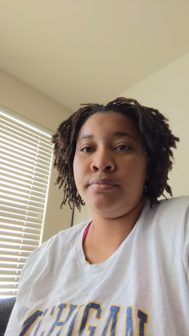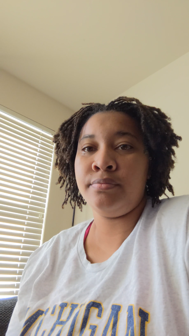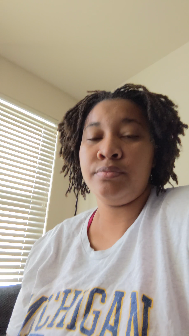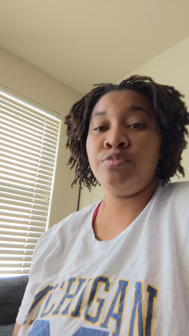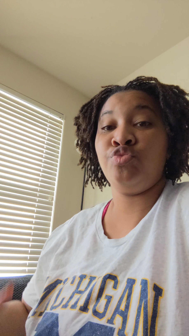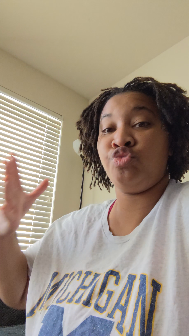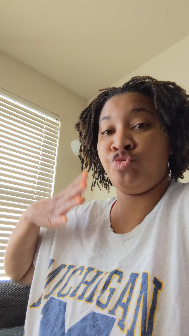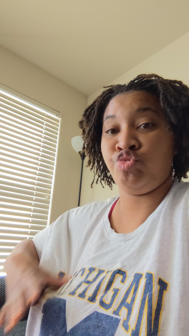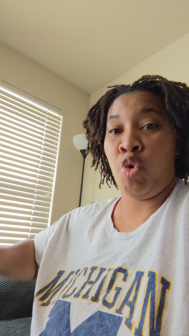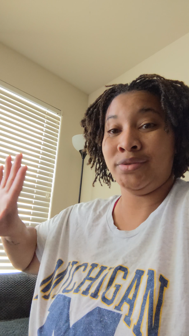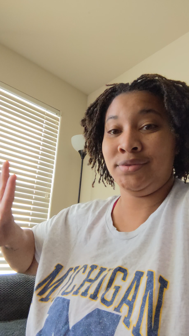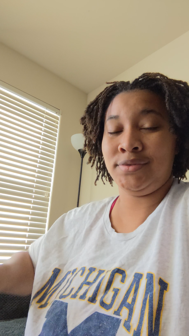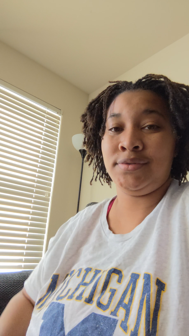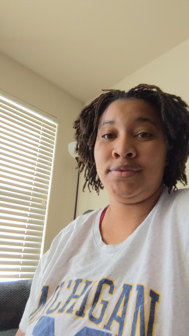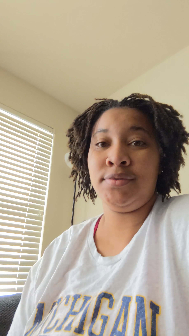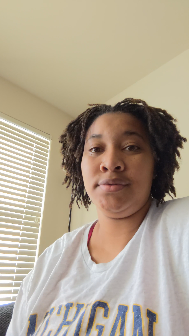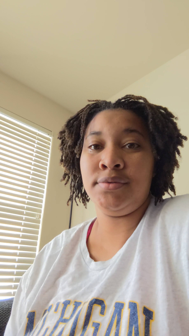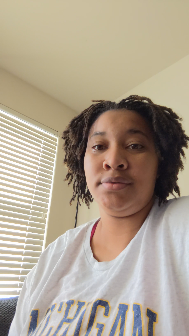dress